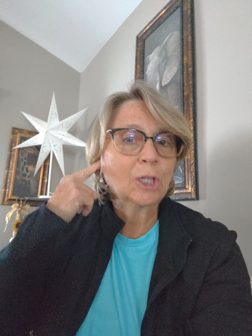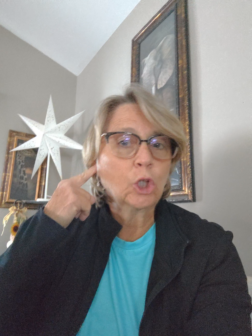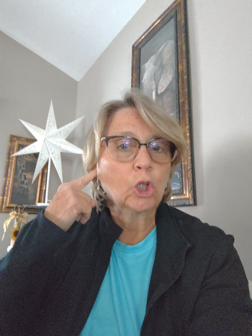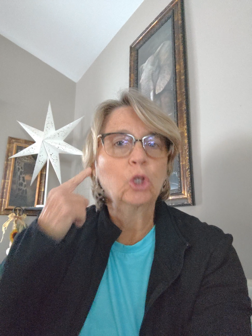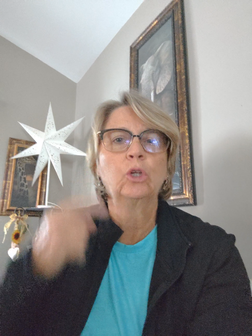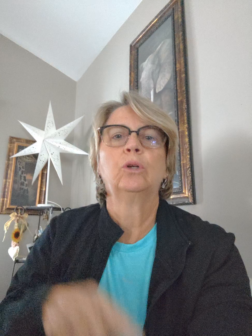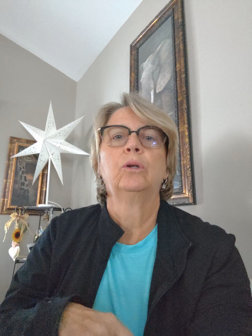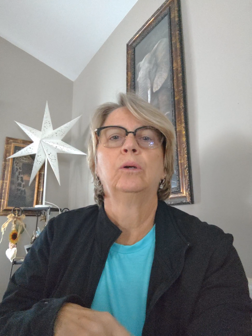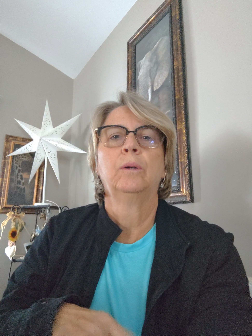hear